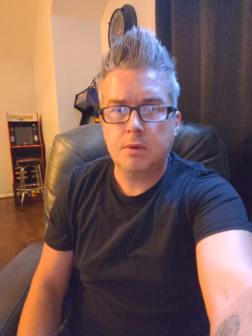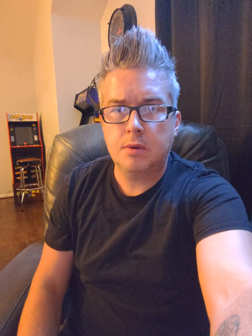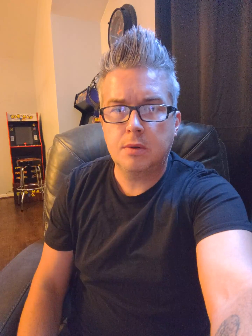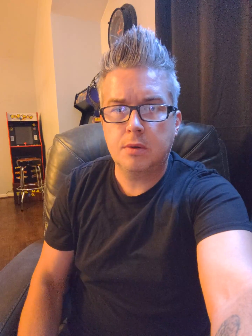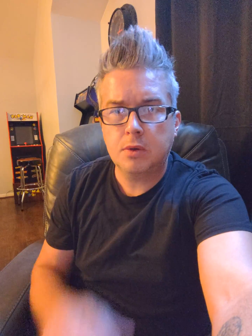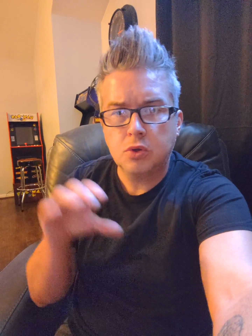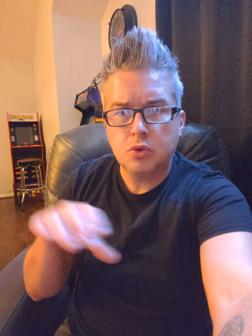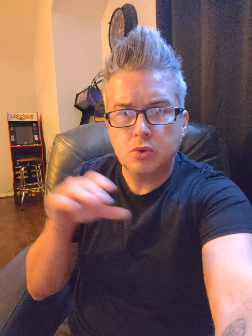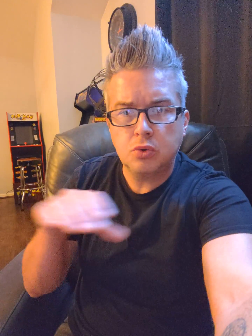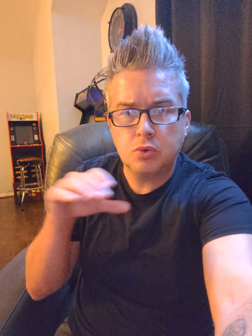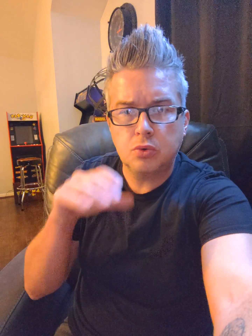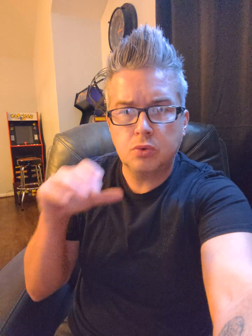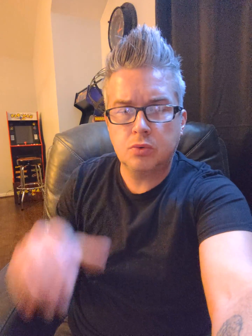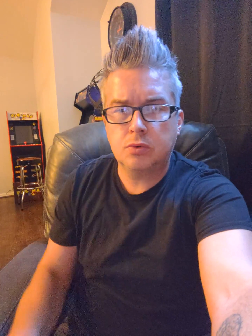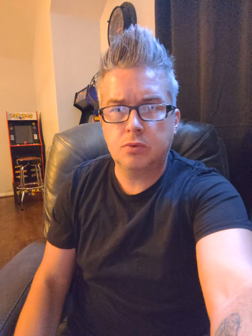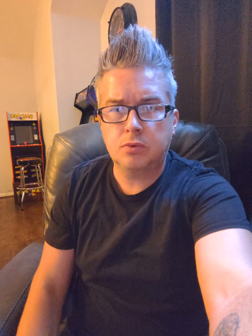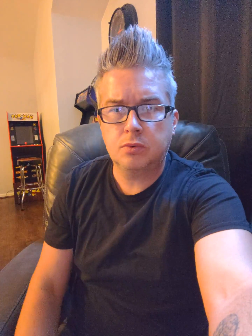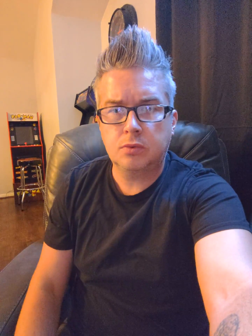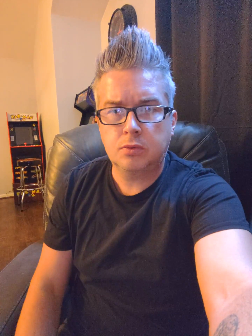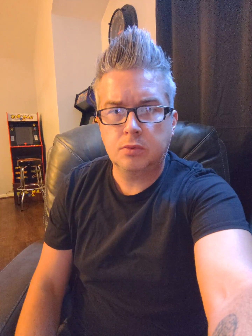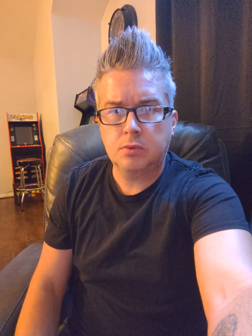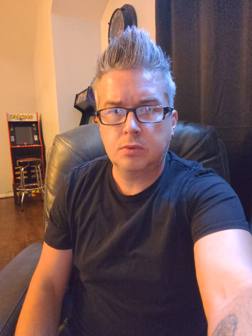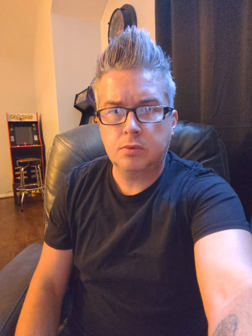does